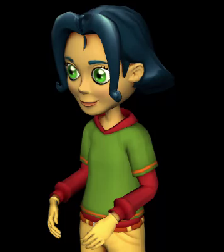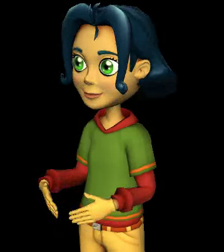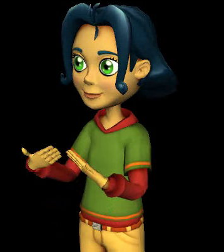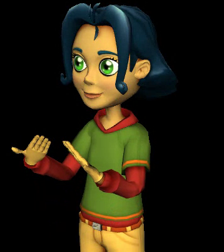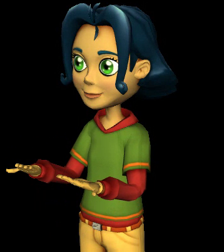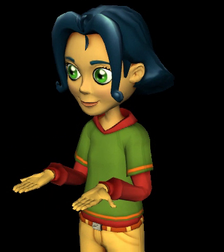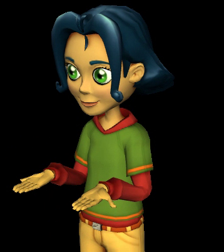لذا